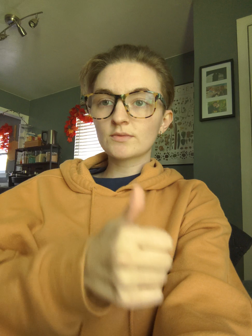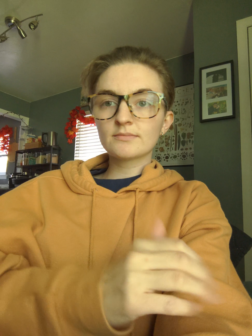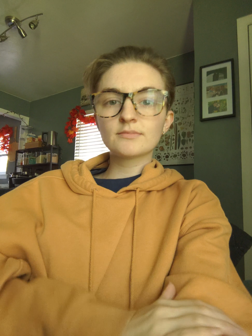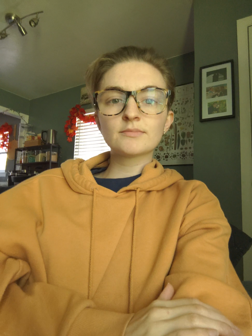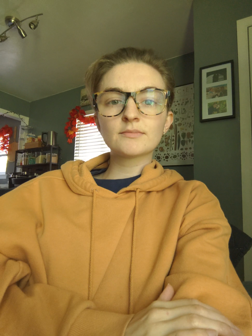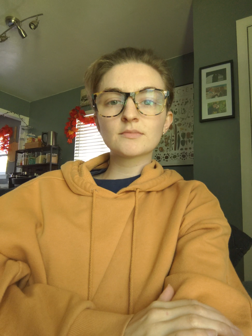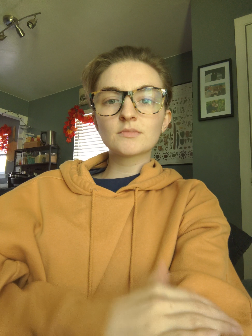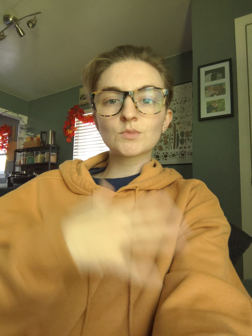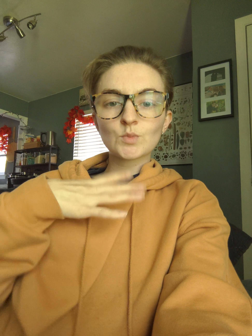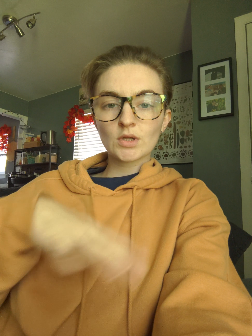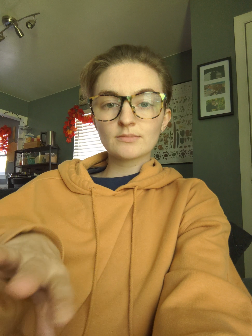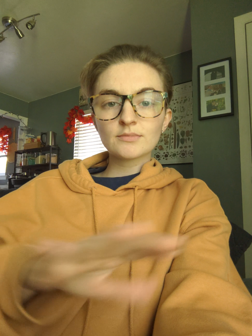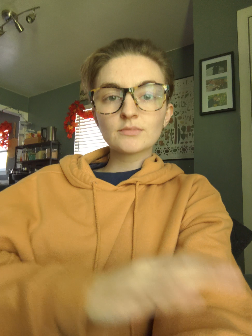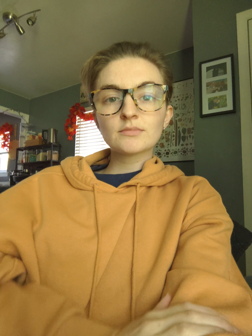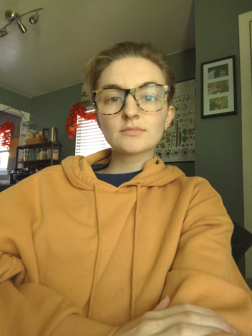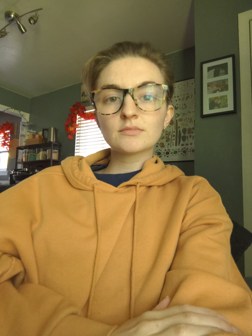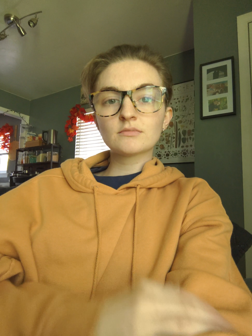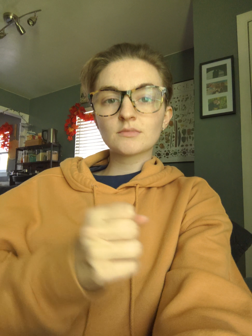dress